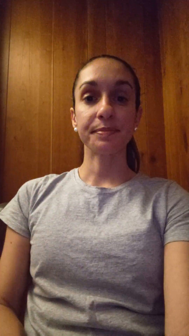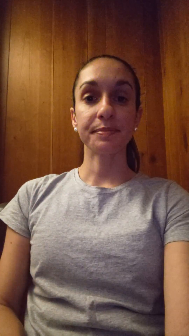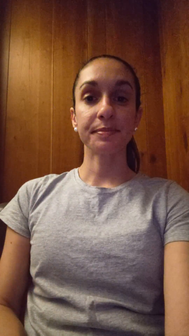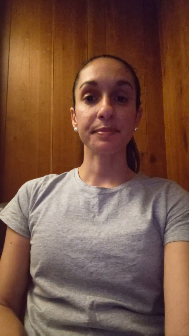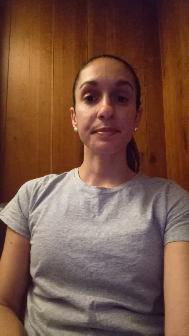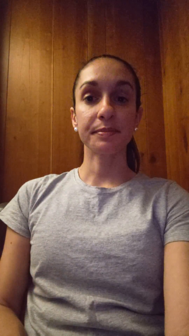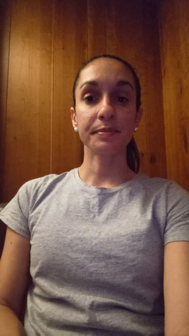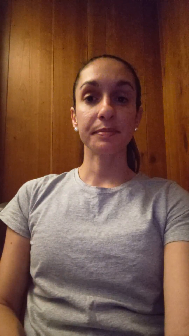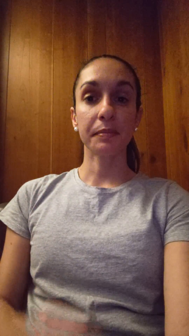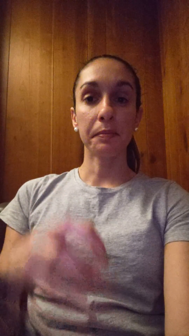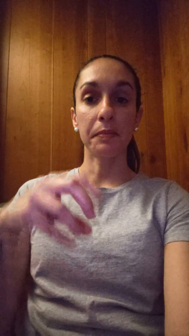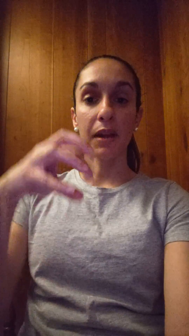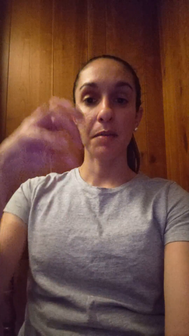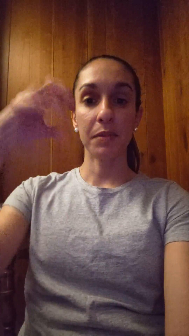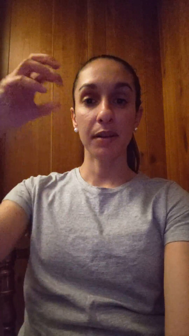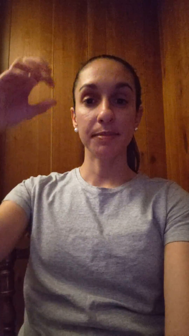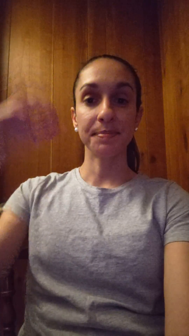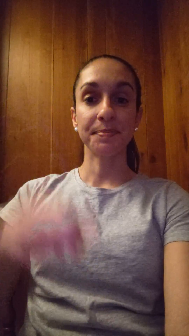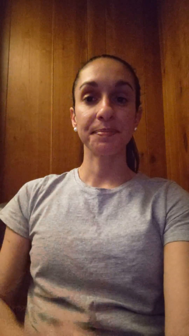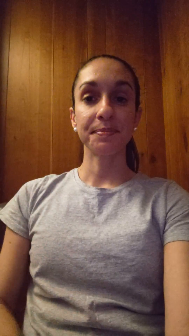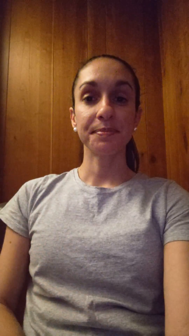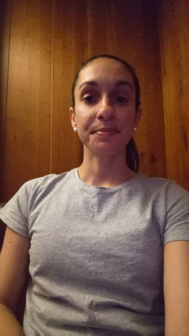bubbles